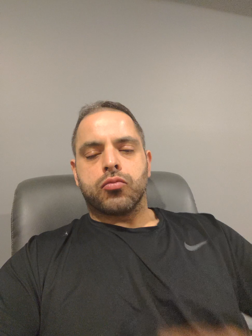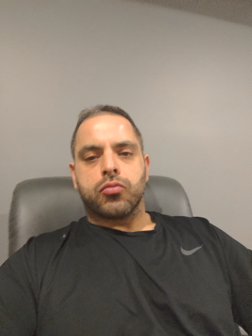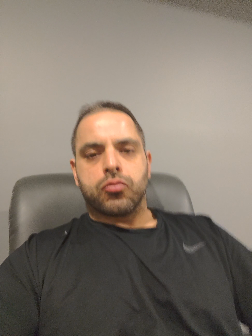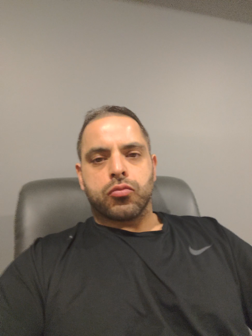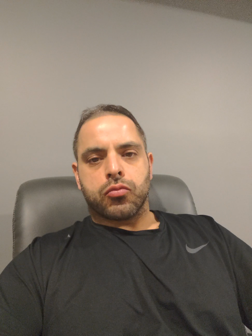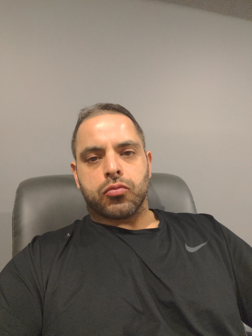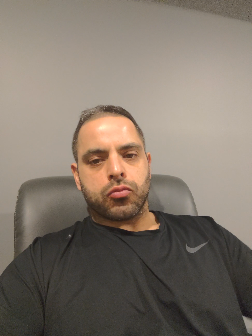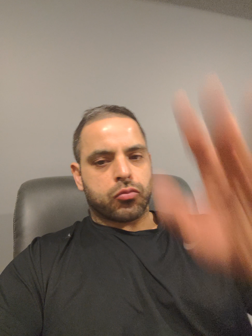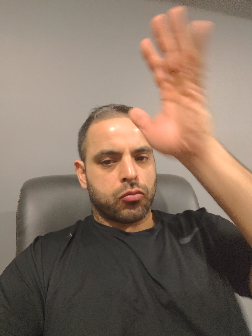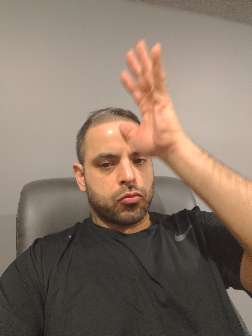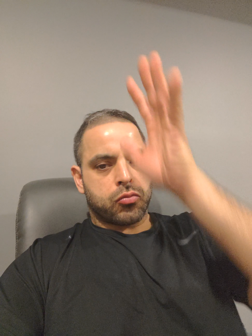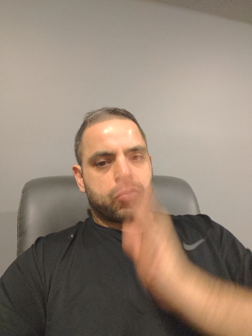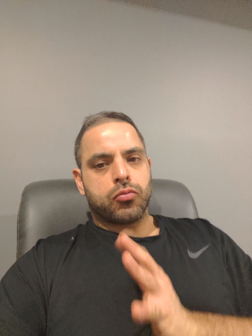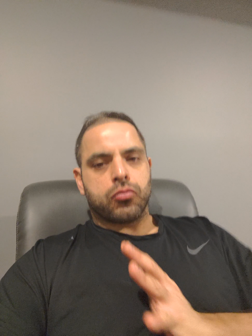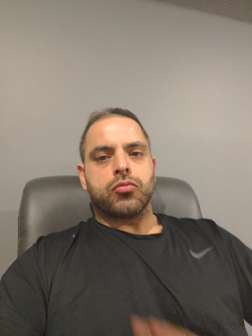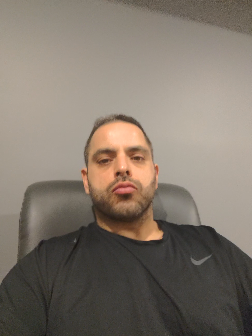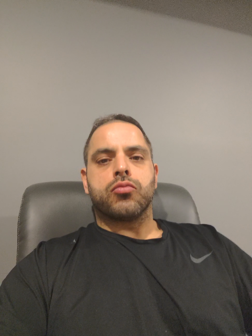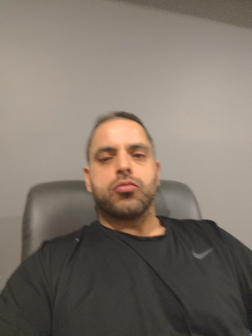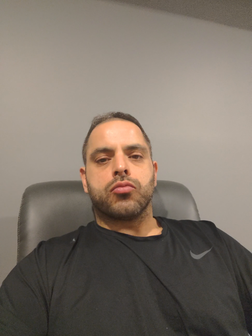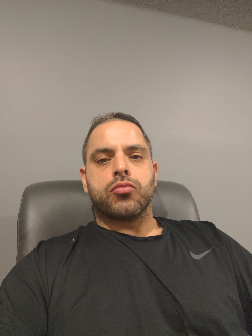man